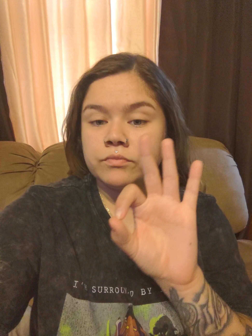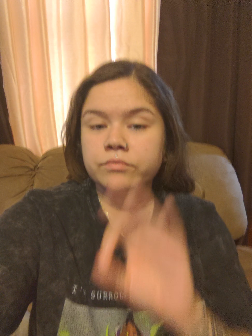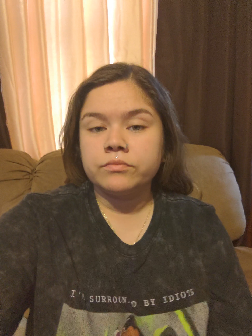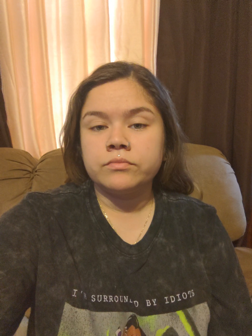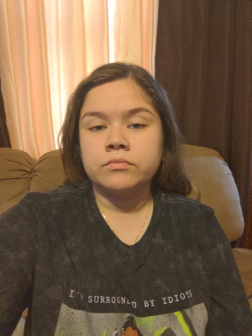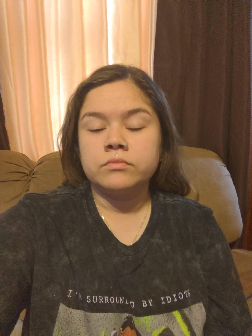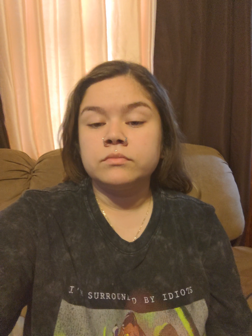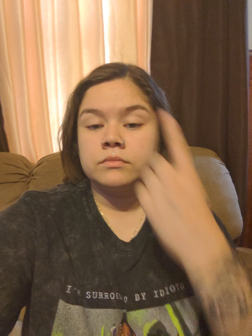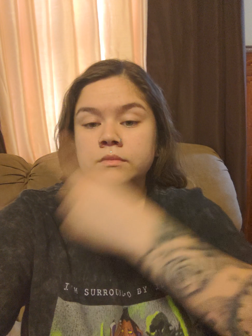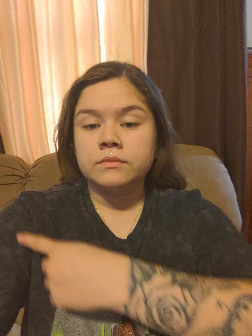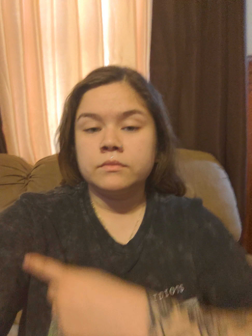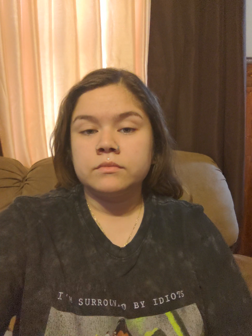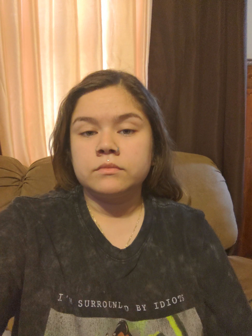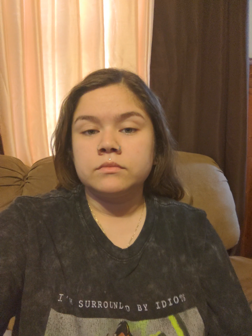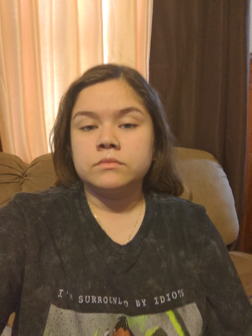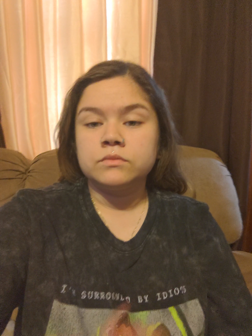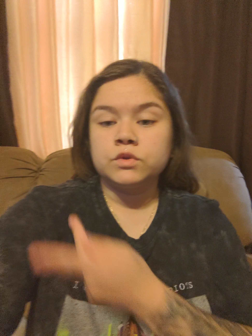day